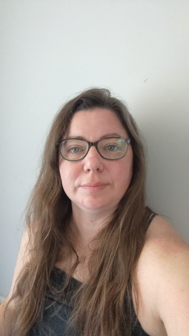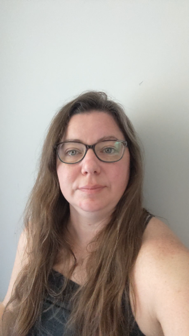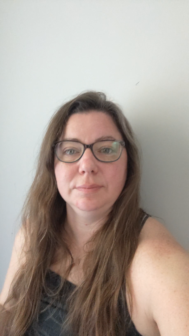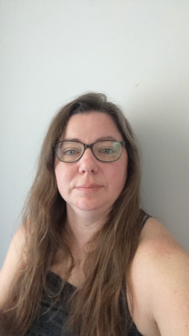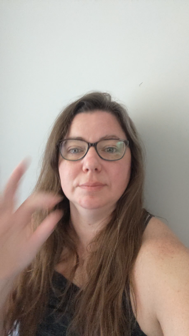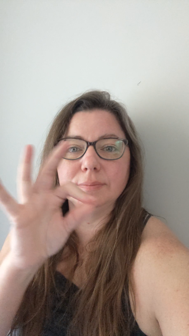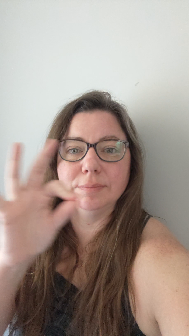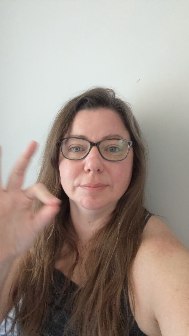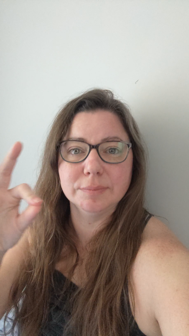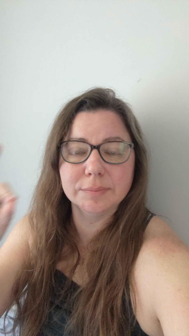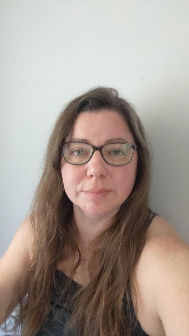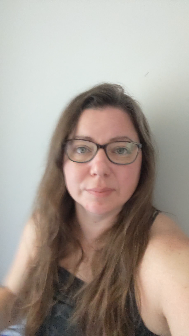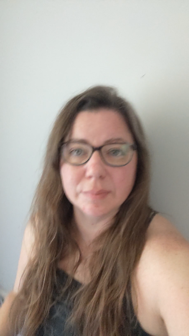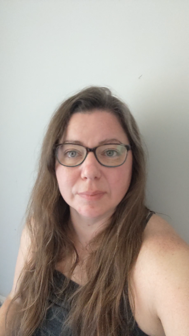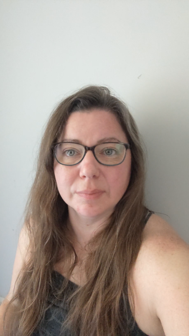beads